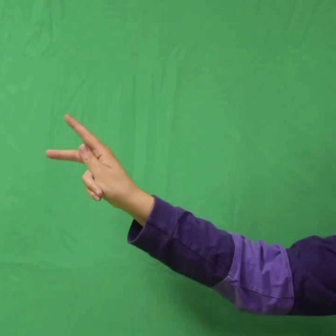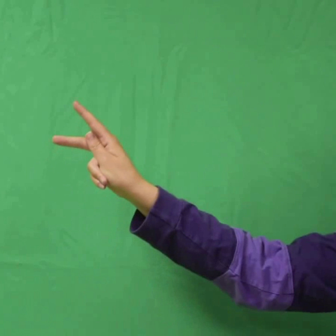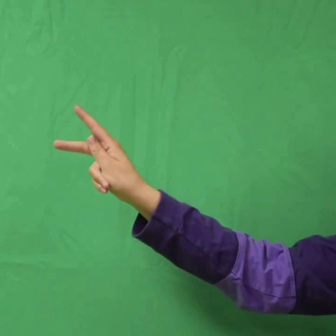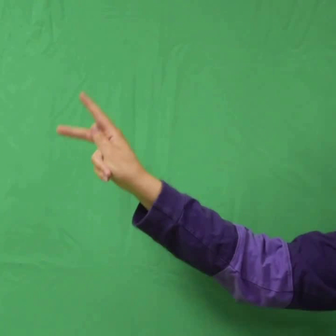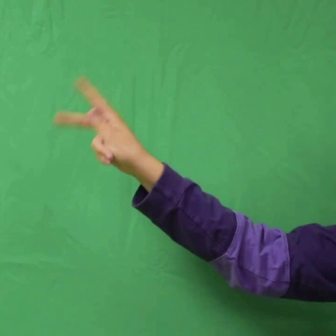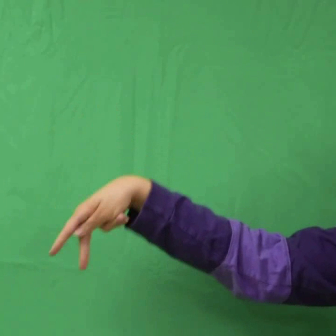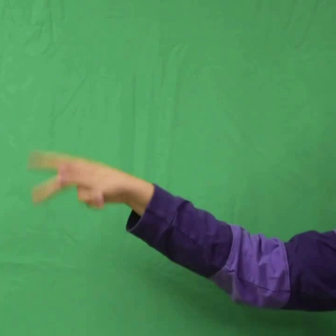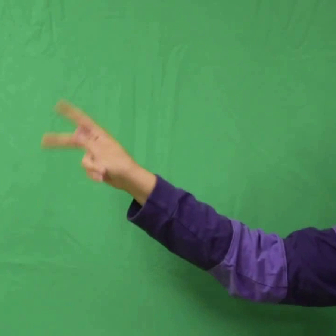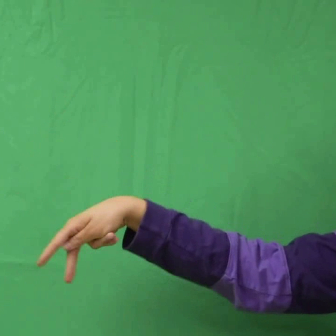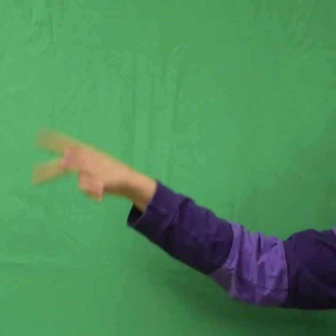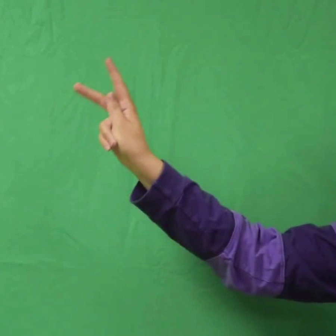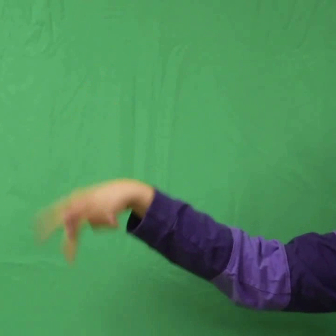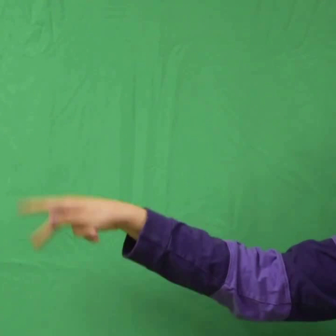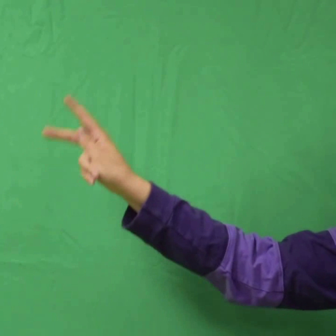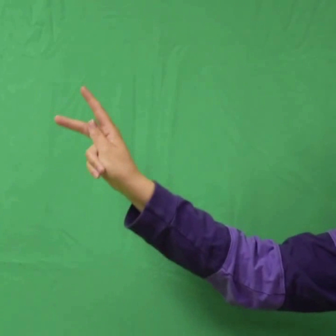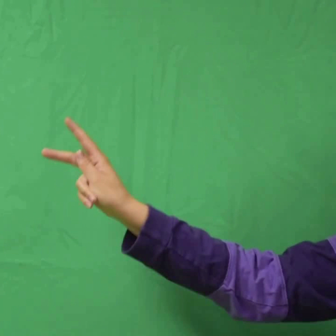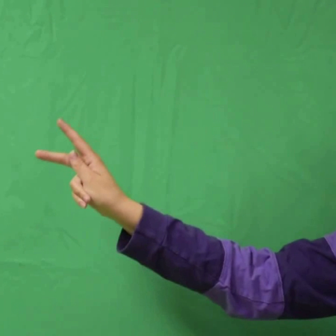K